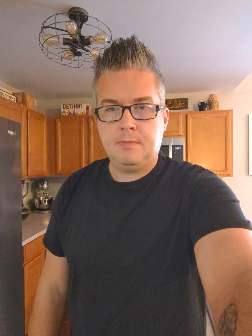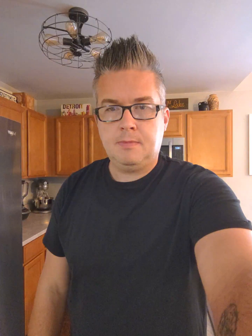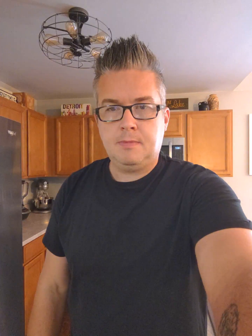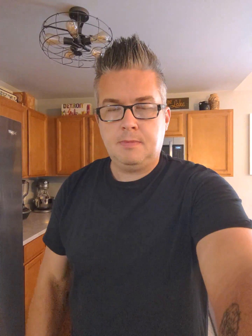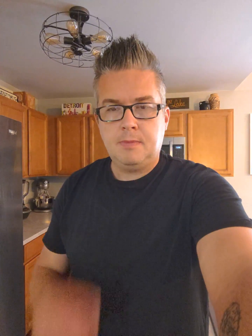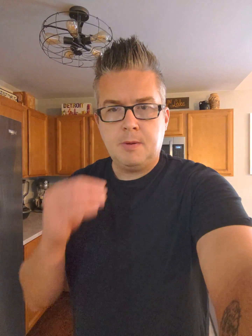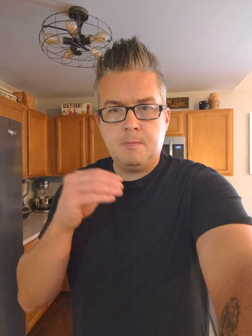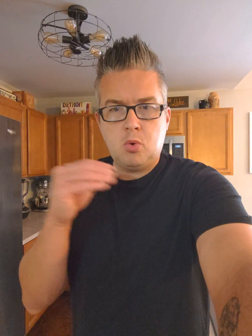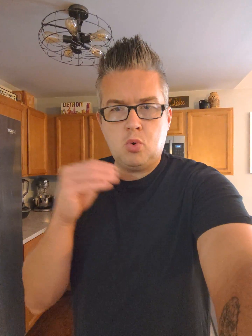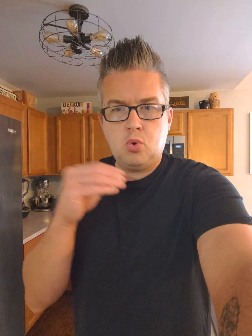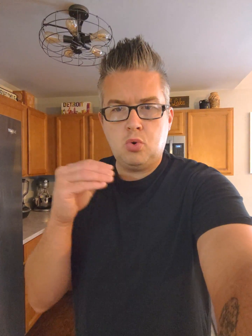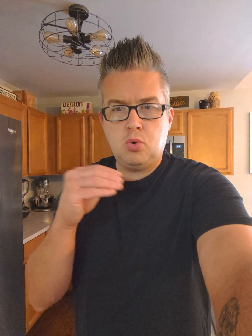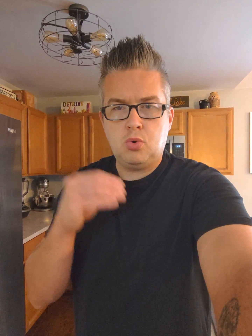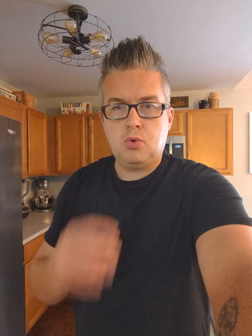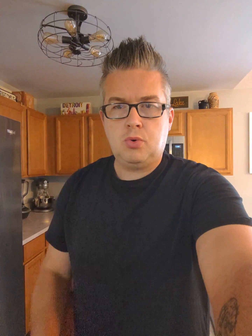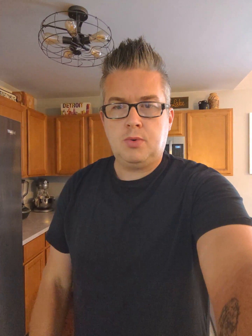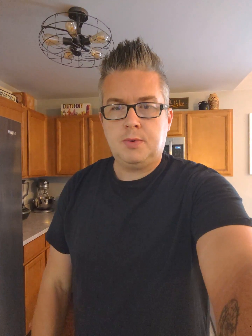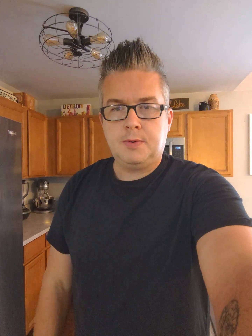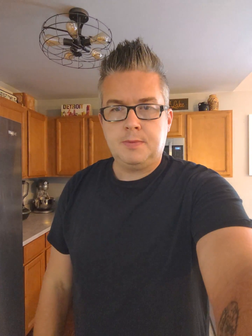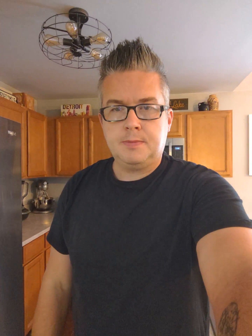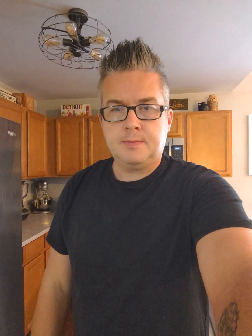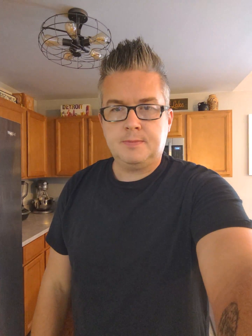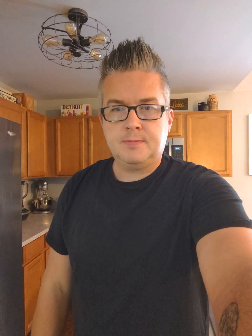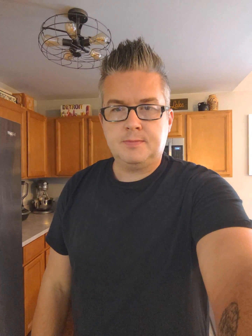more